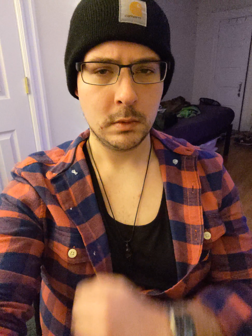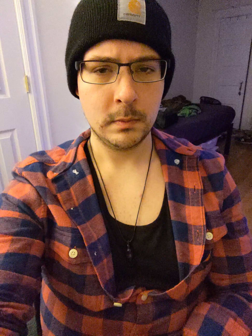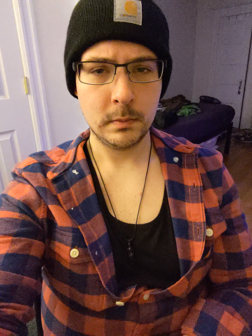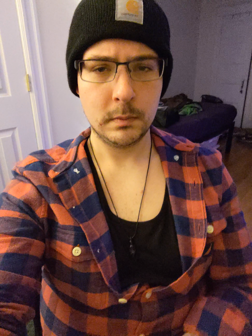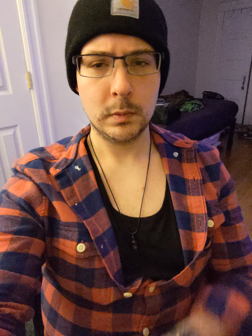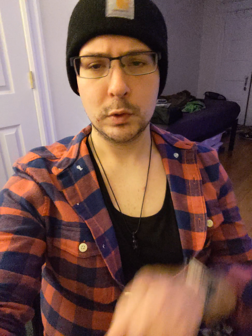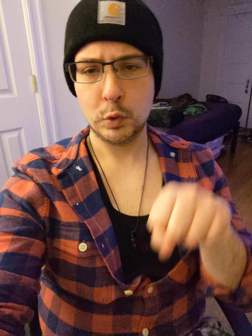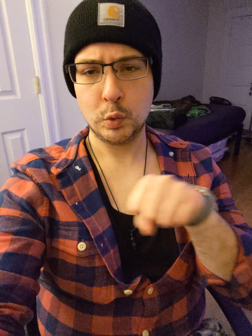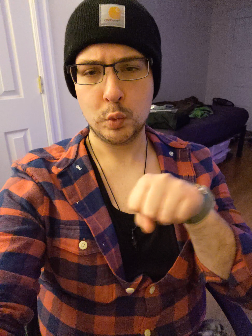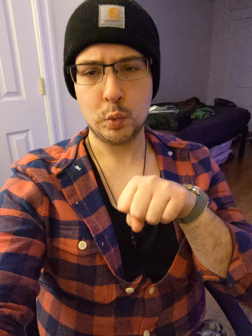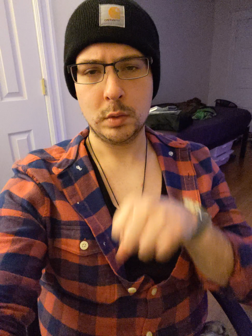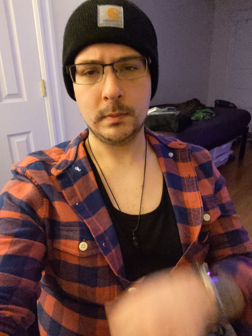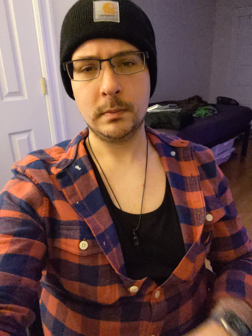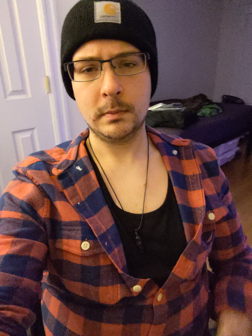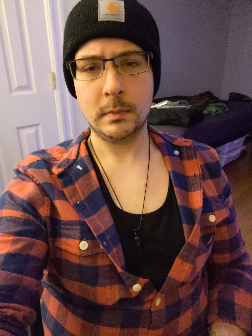shoe